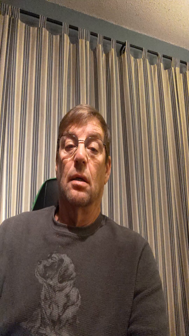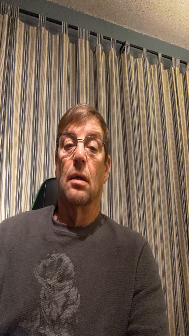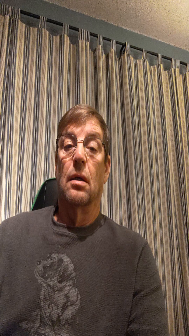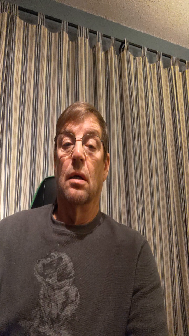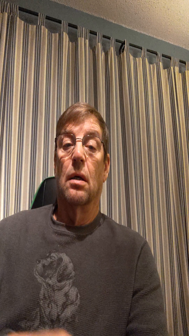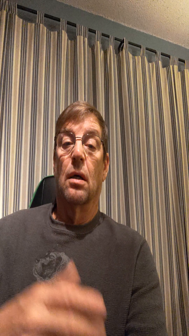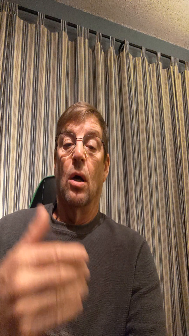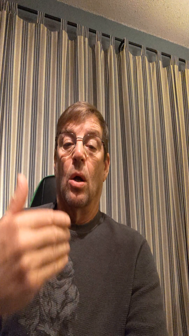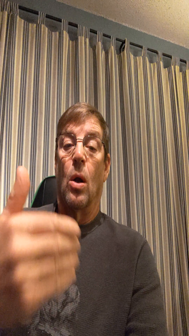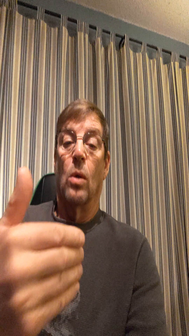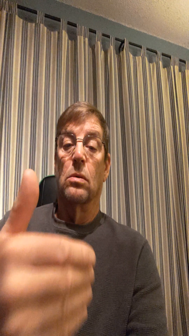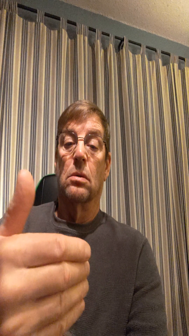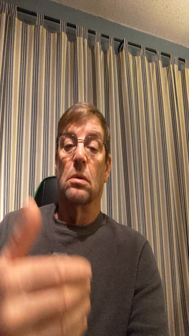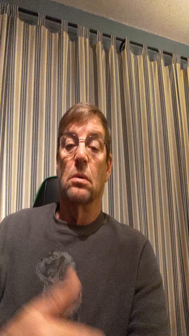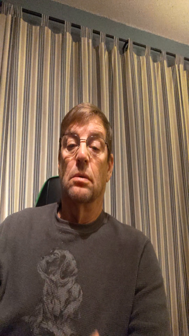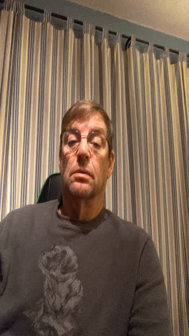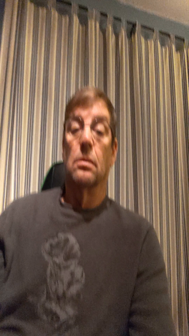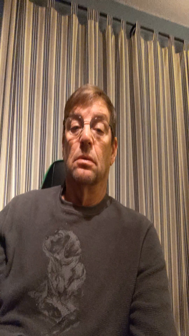close